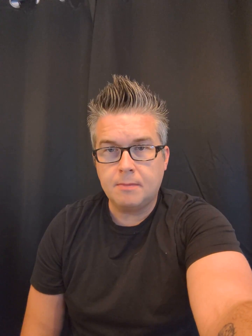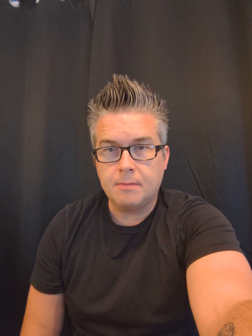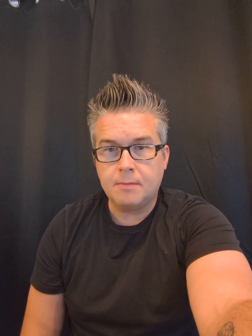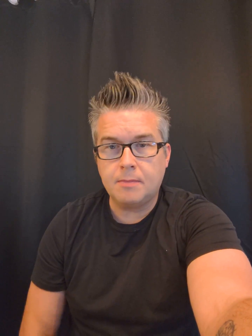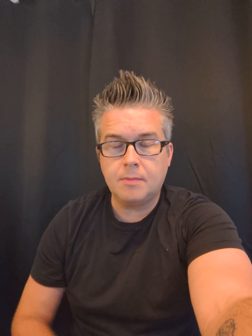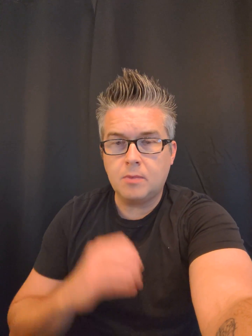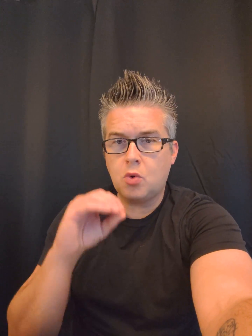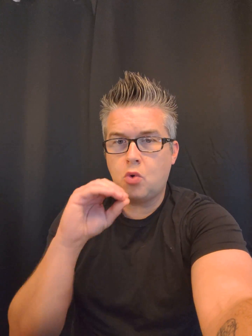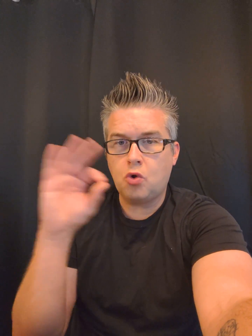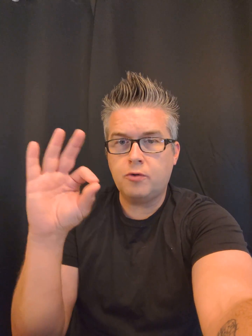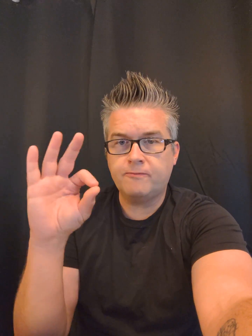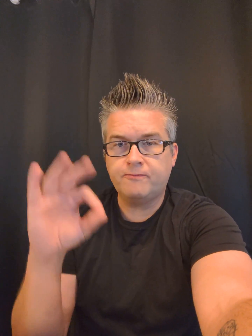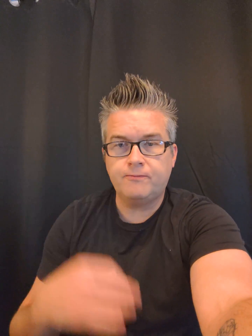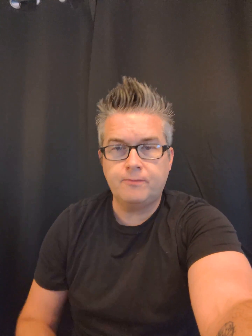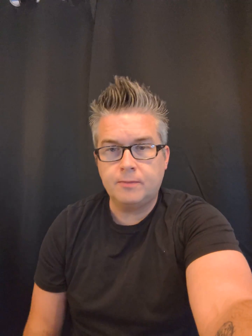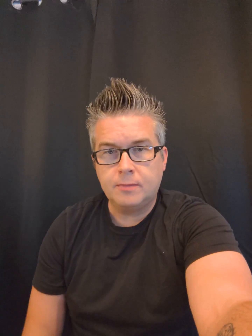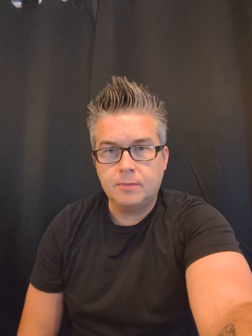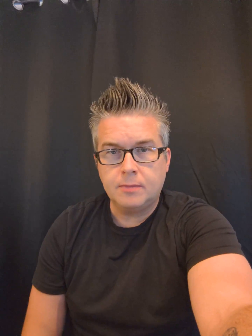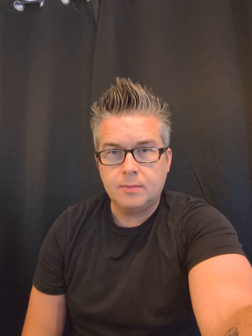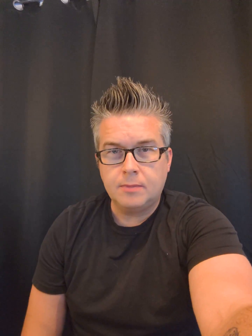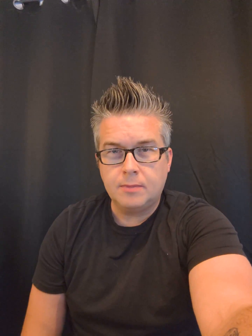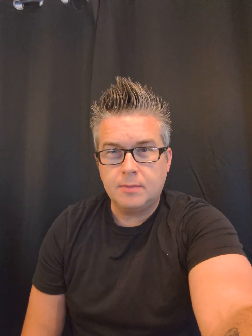off